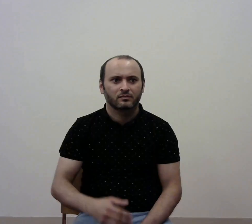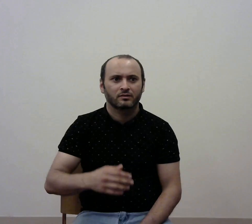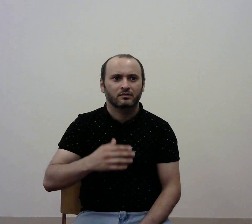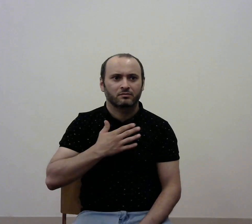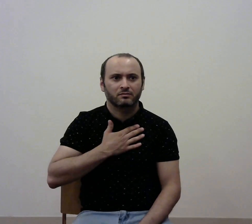mən